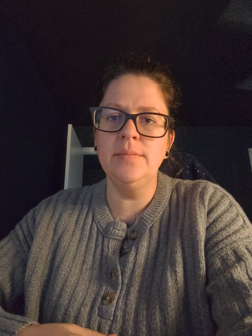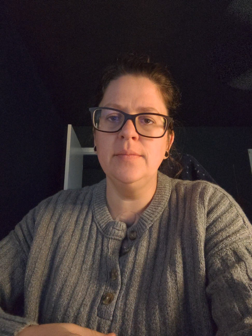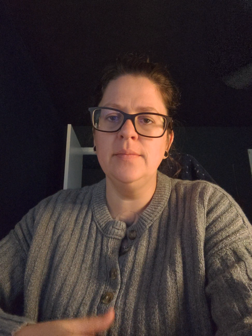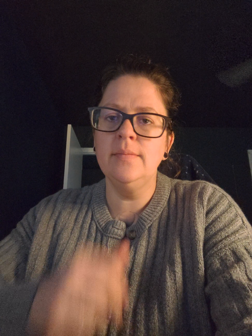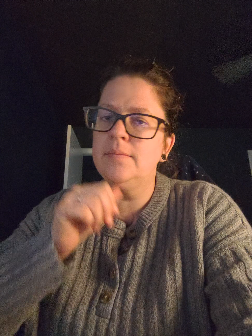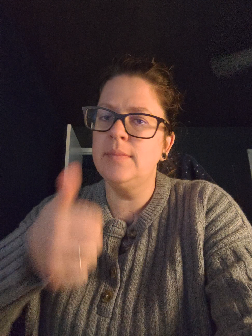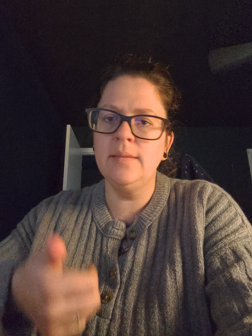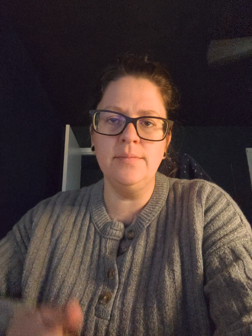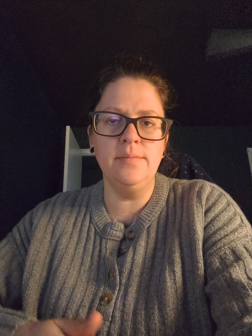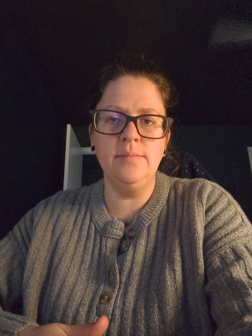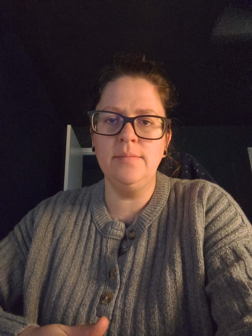not